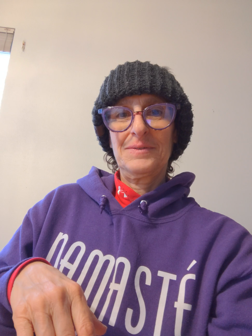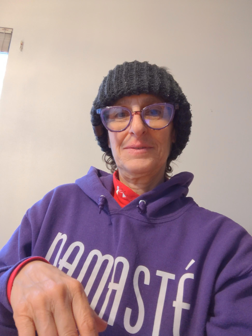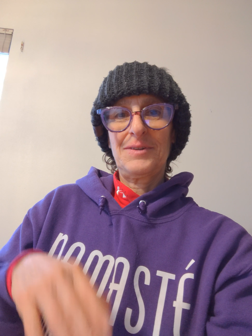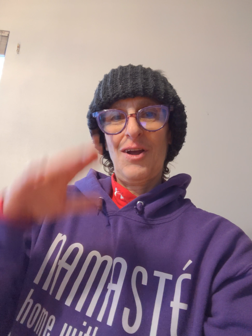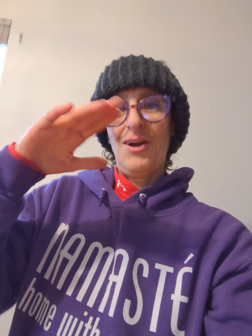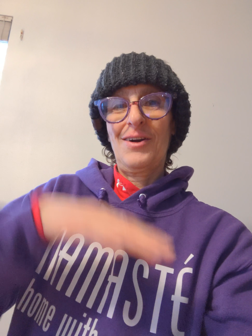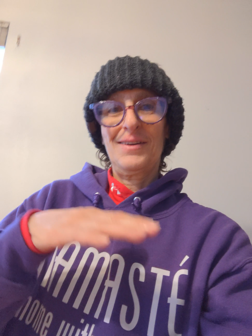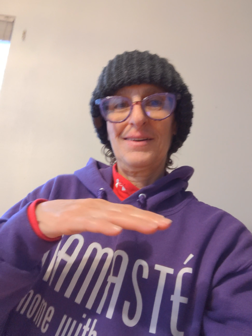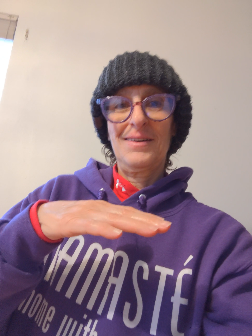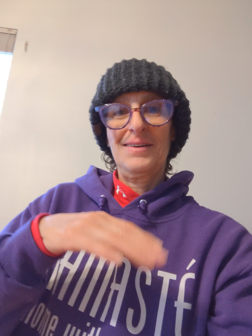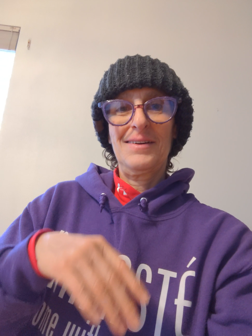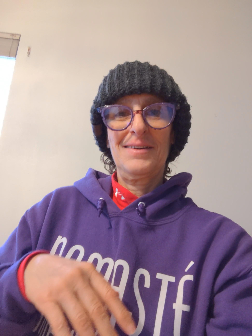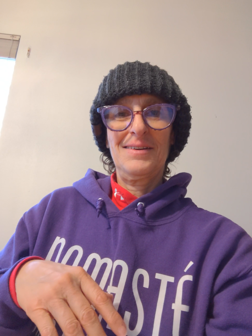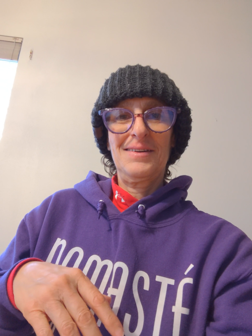on